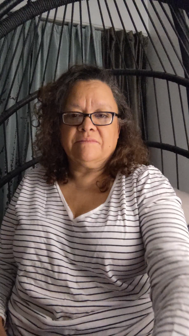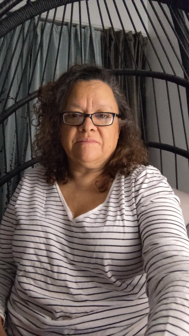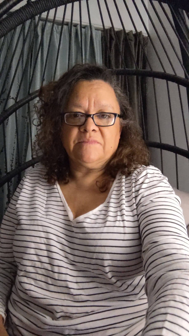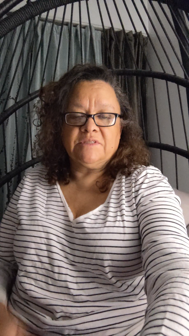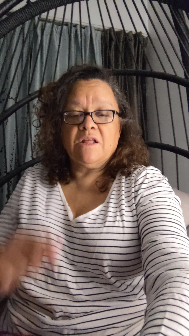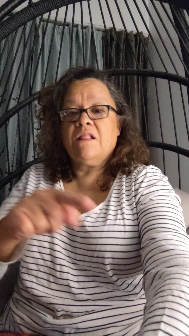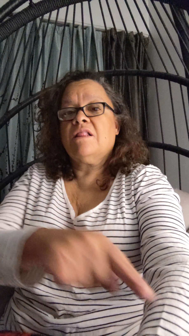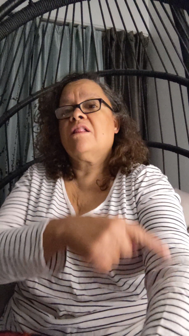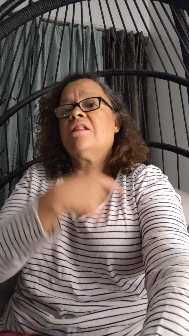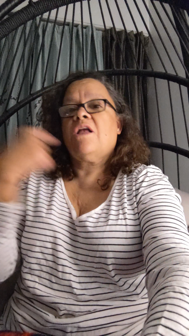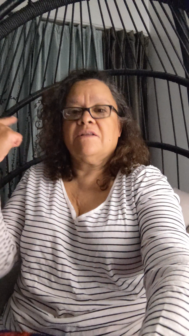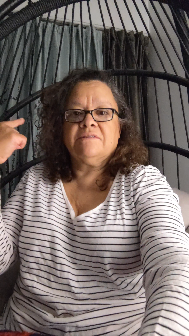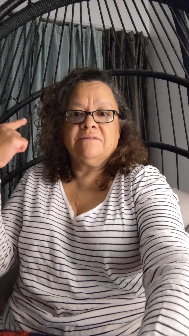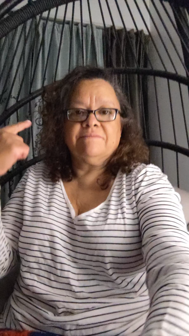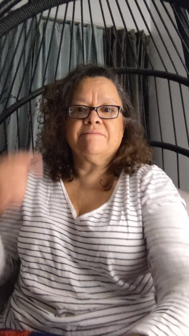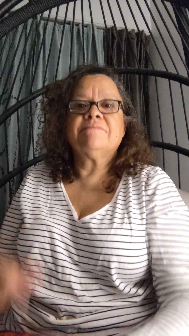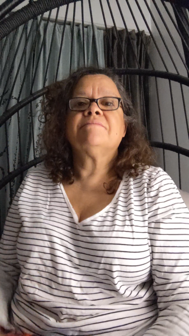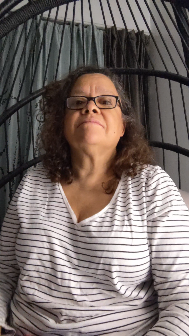long